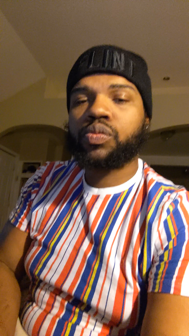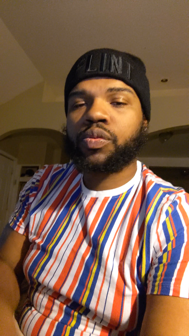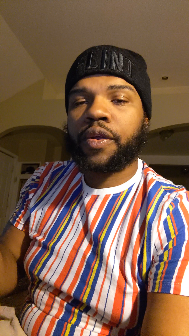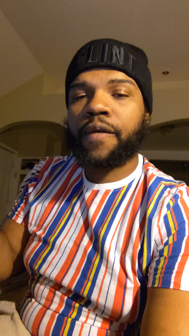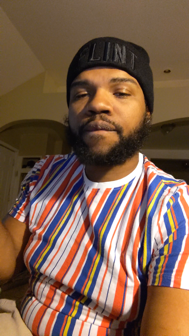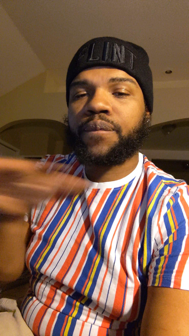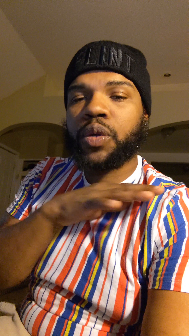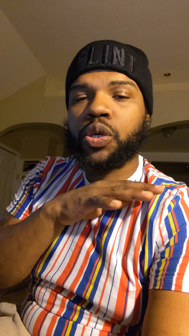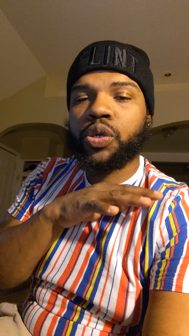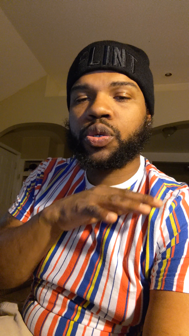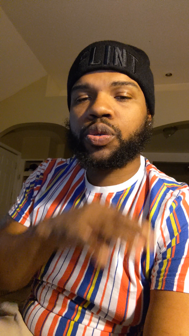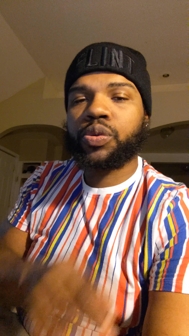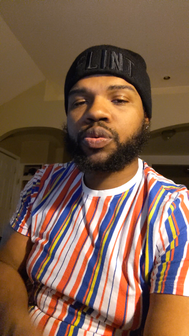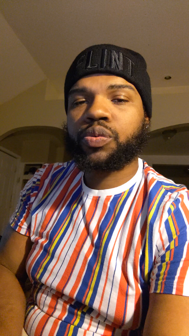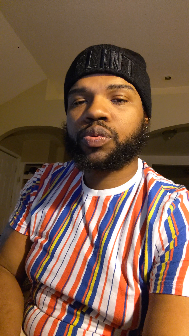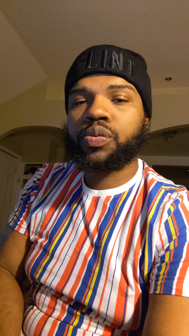full